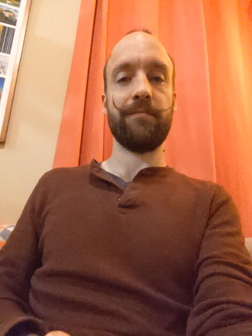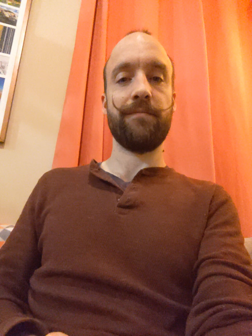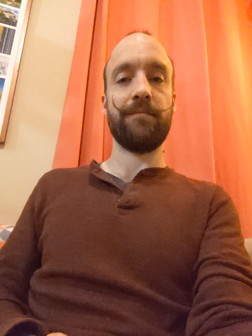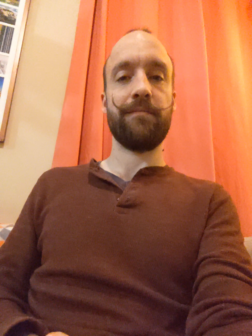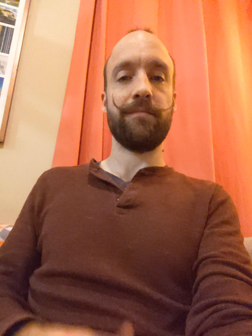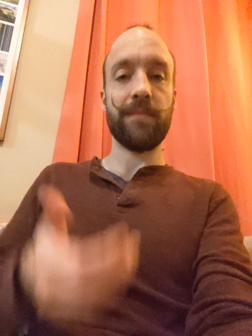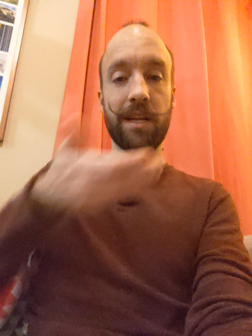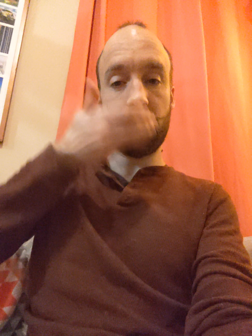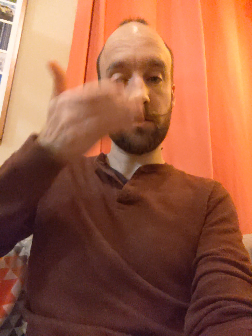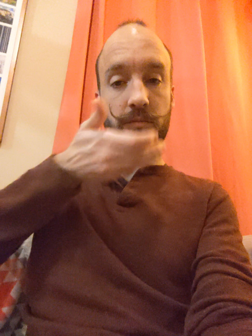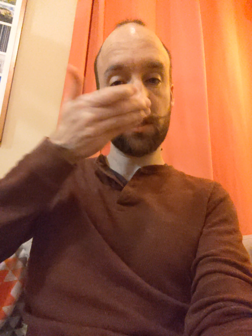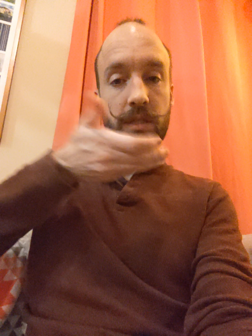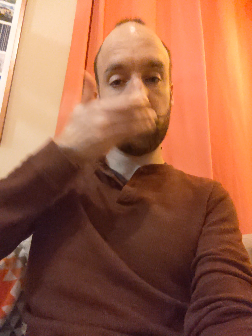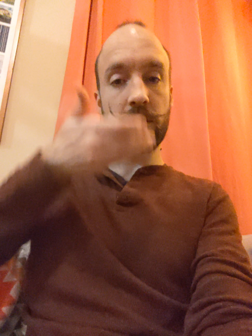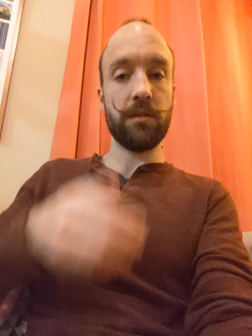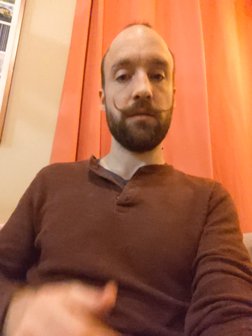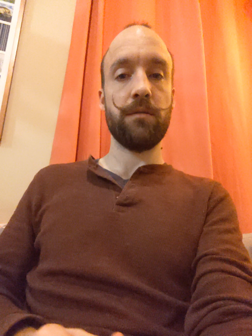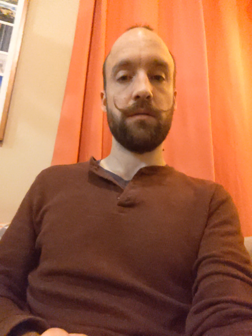cereal